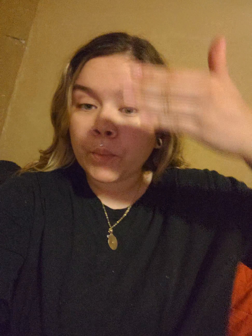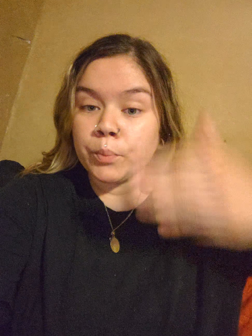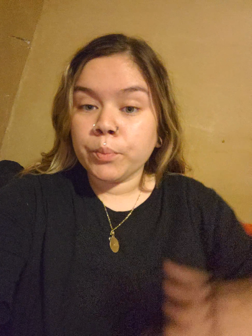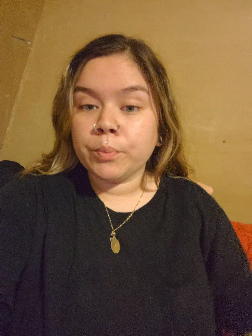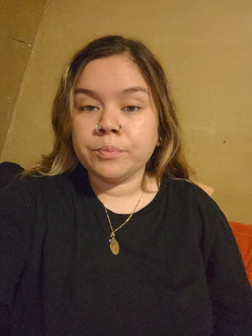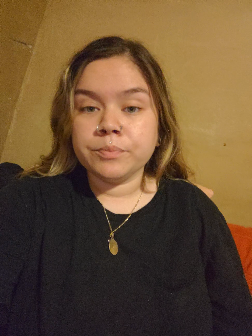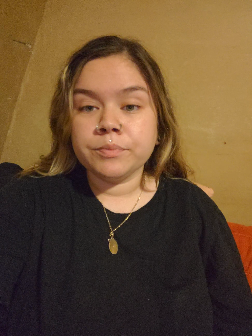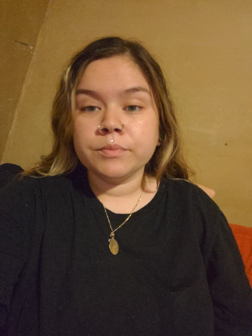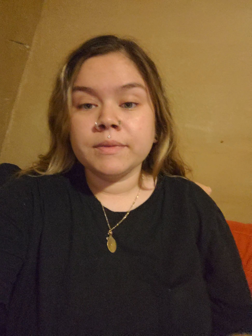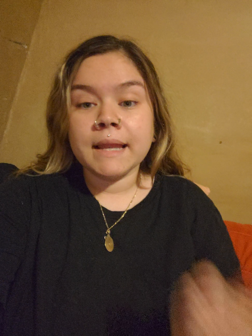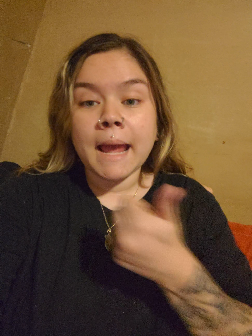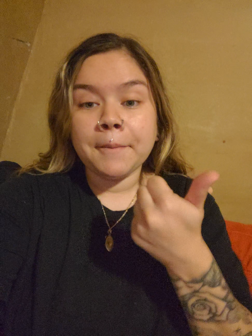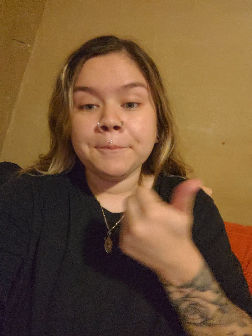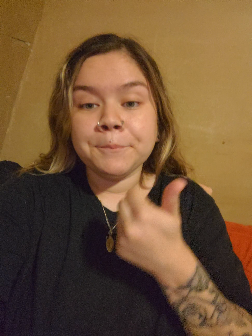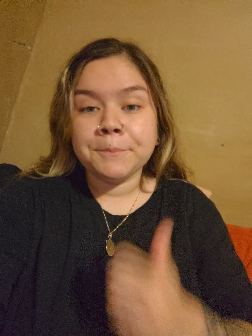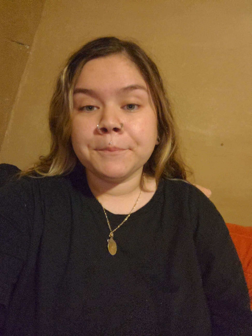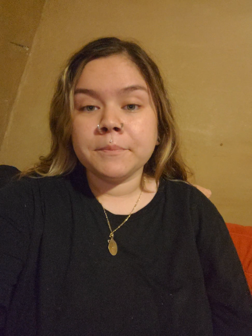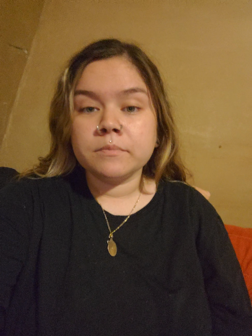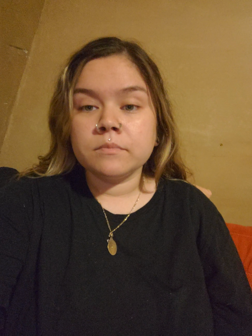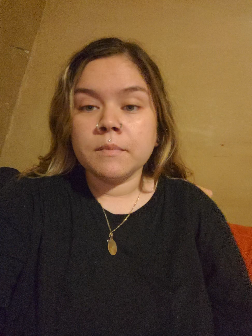game